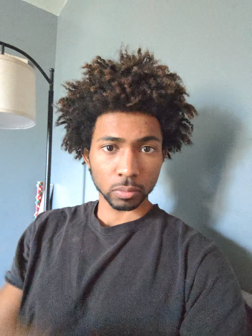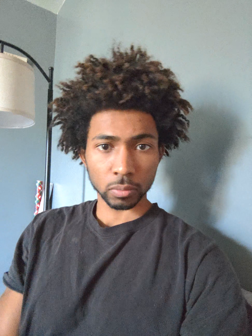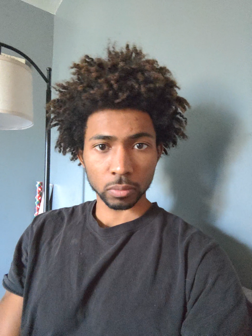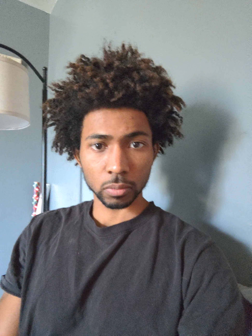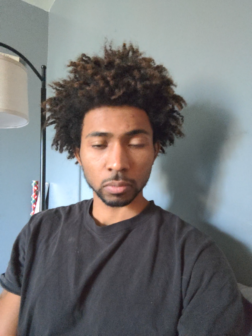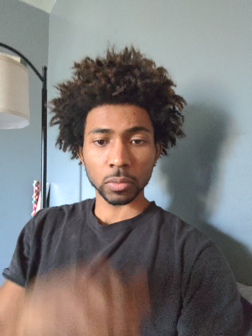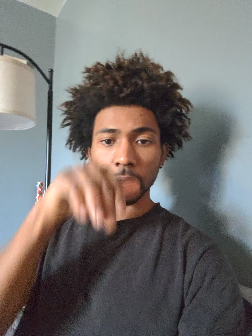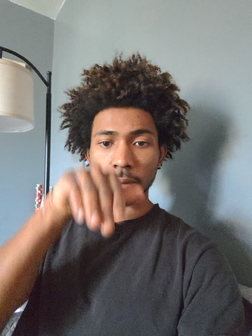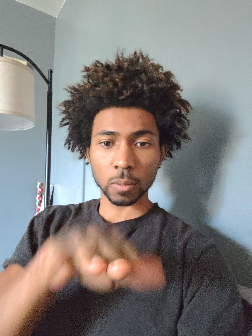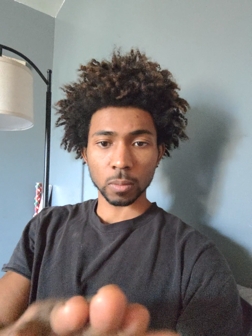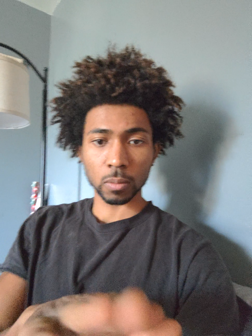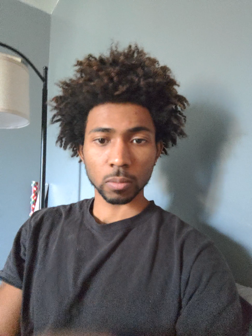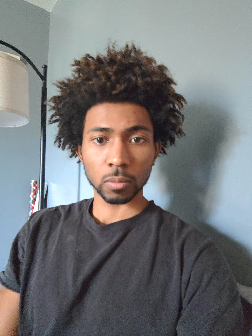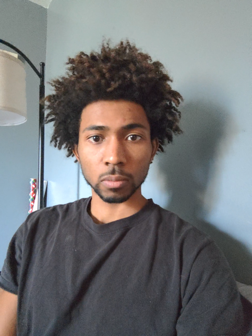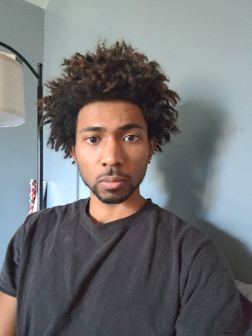into